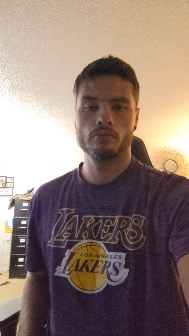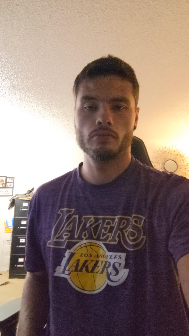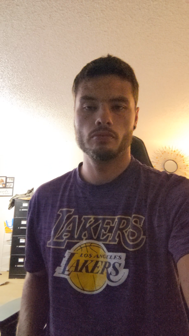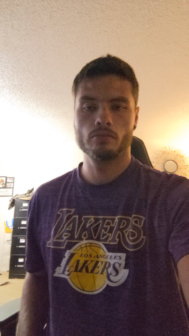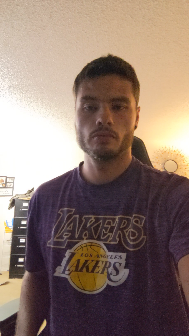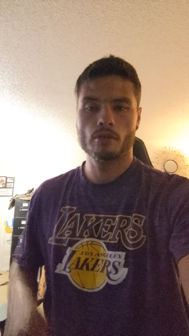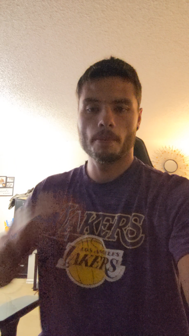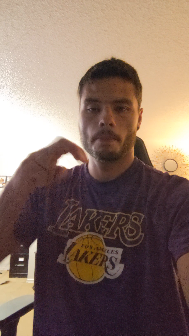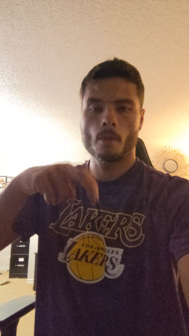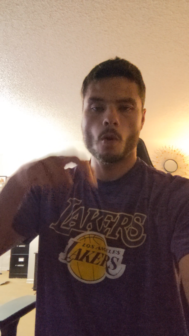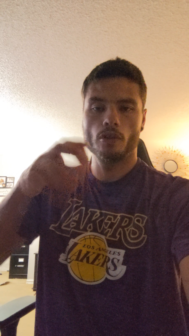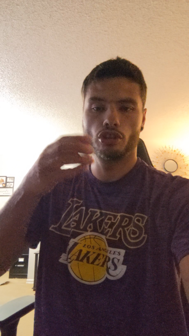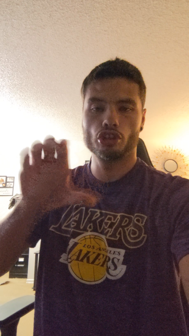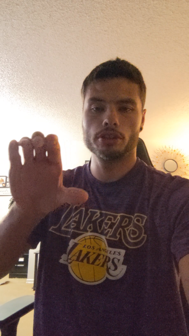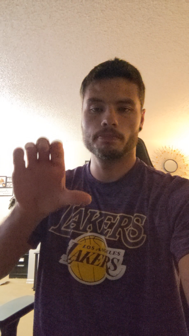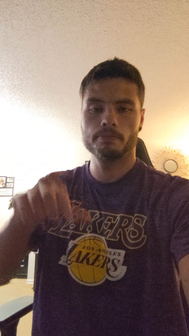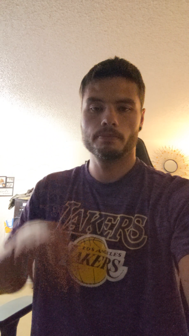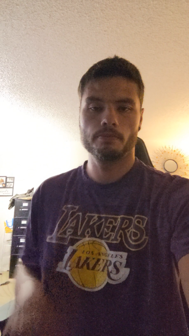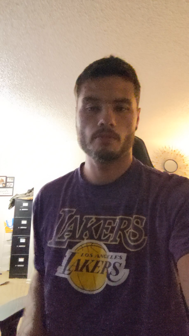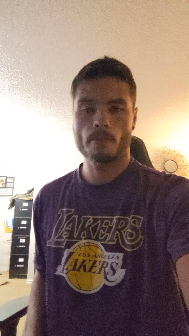potato chip